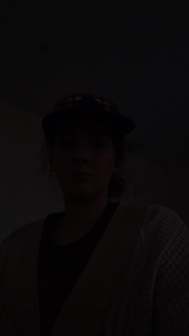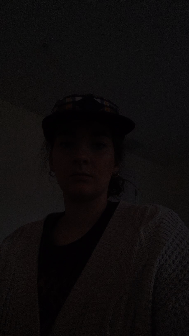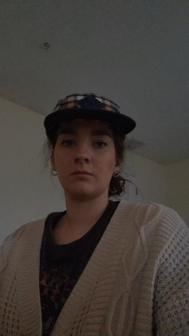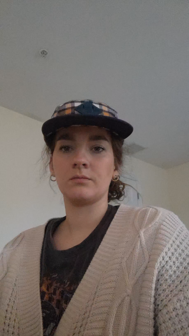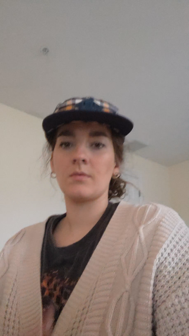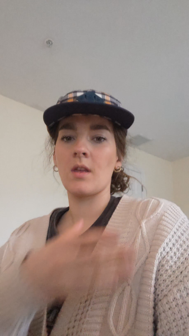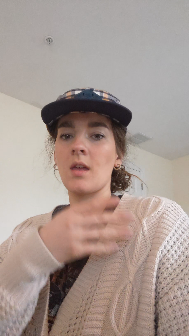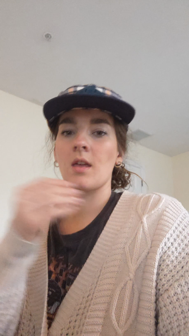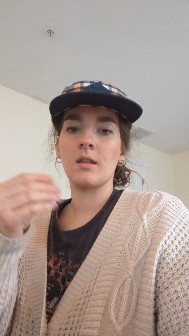and